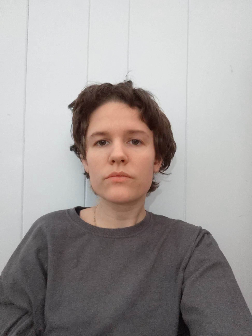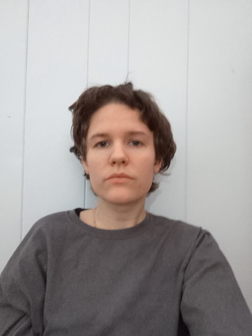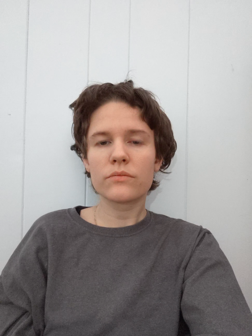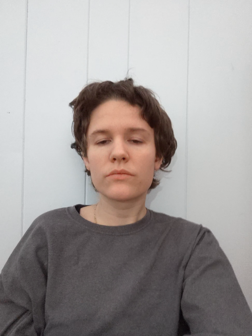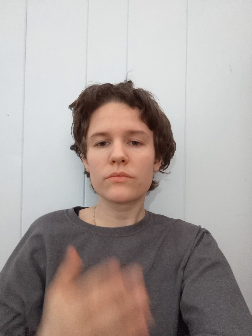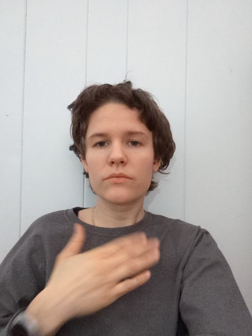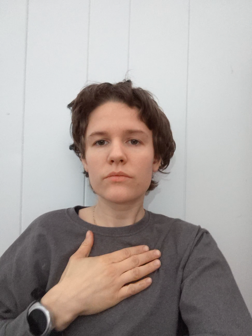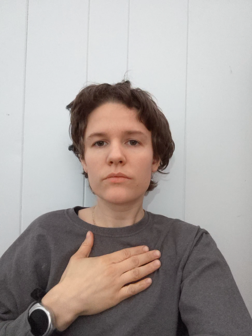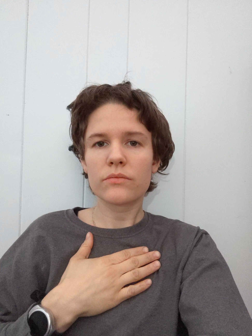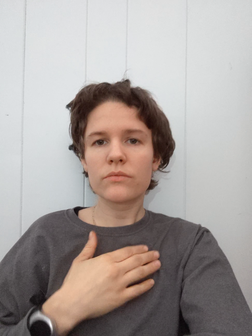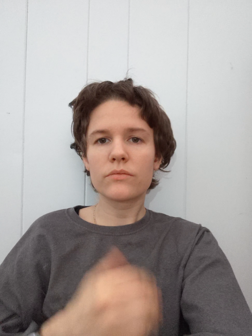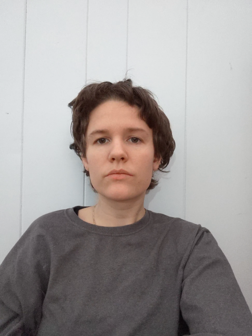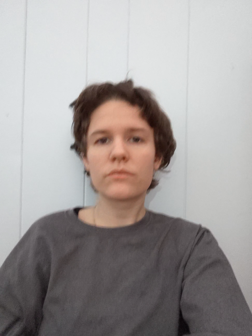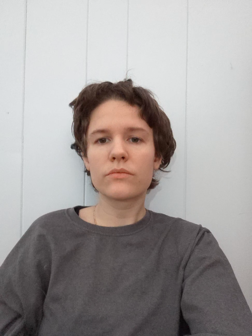my